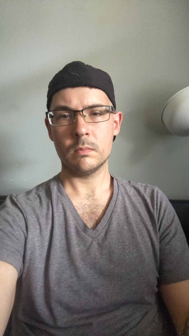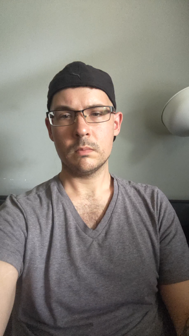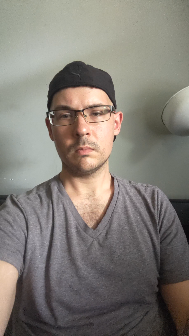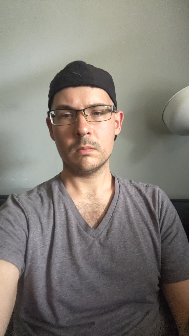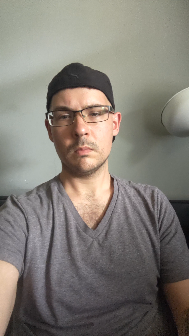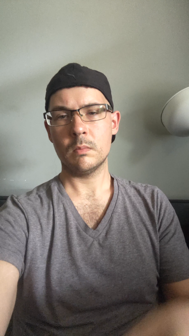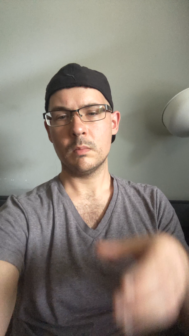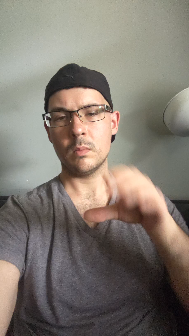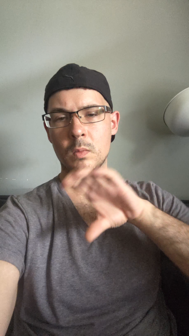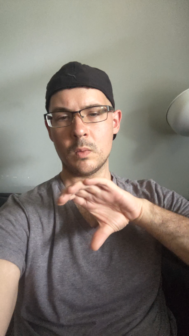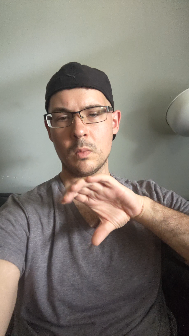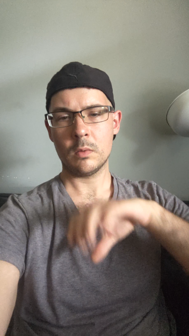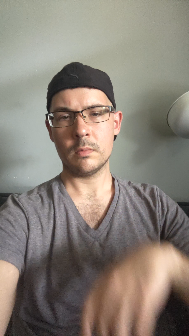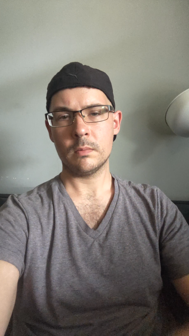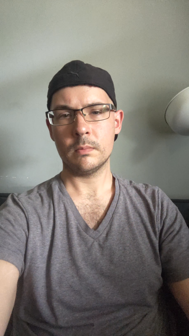pour